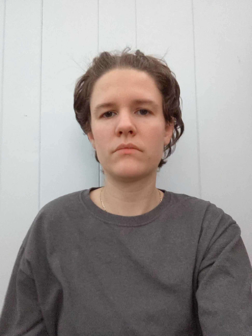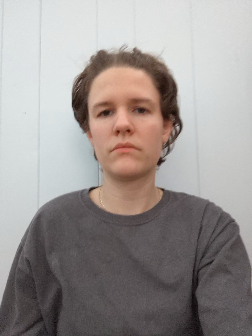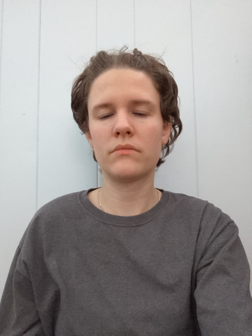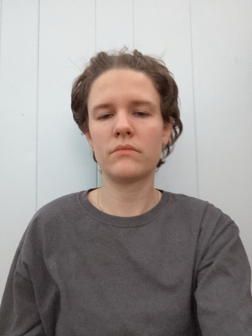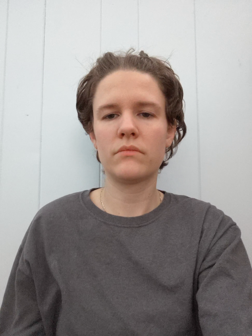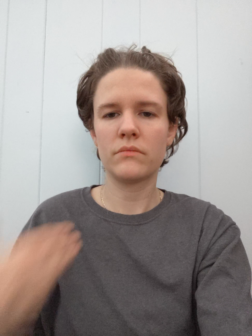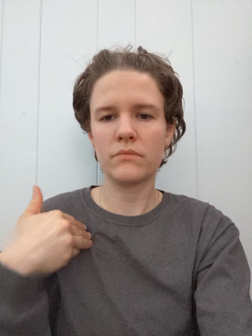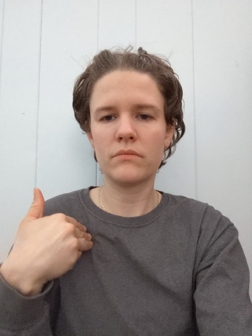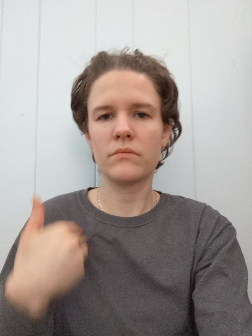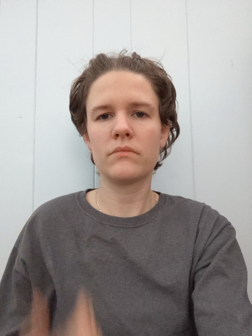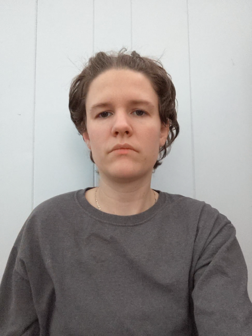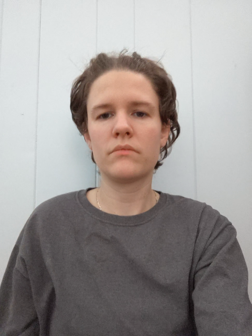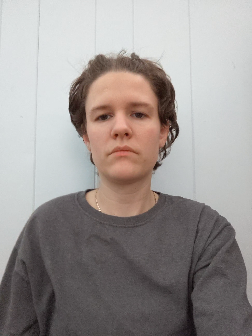have